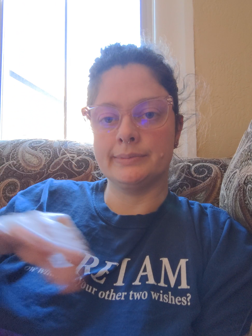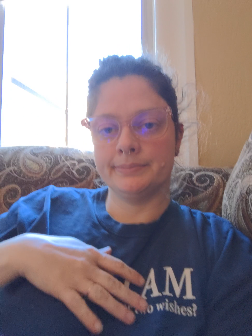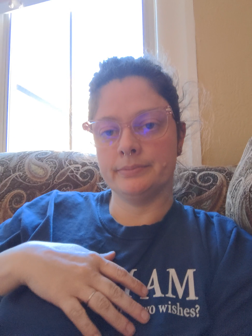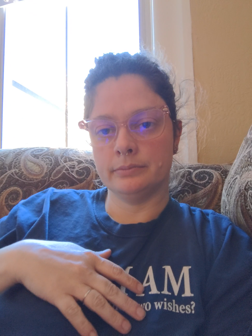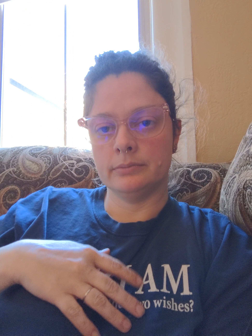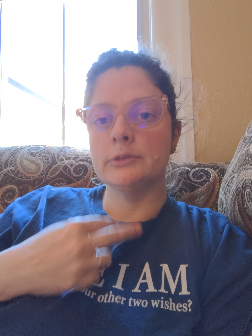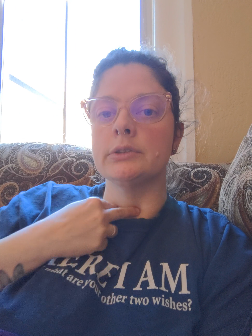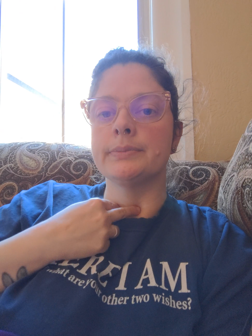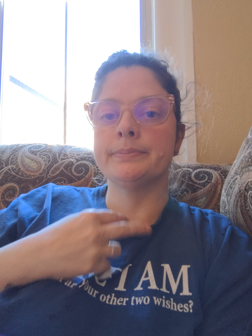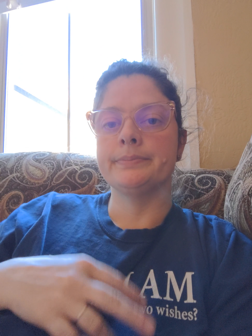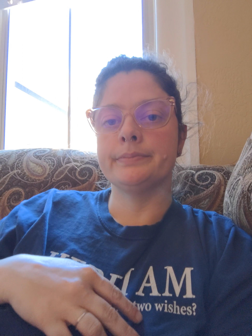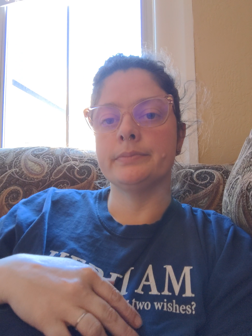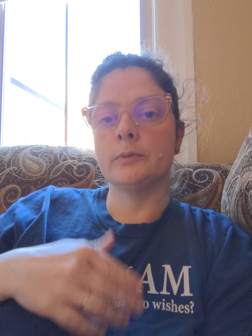stuck